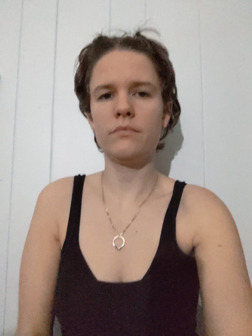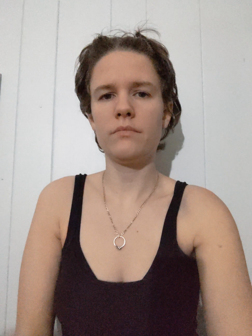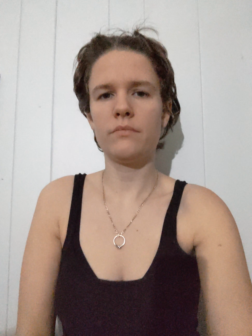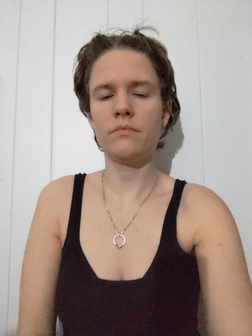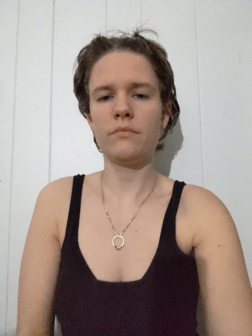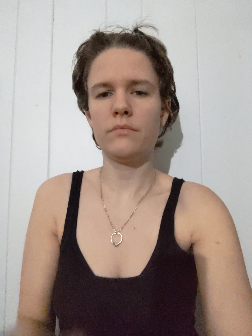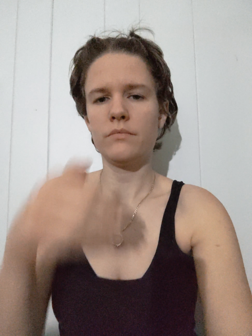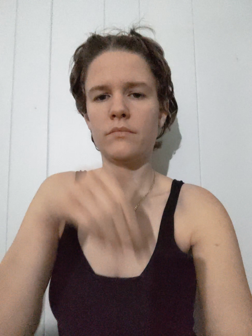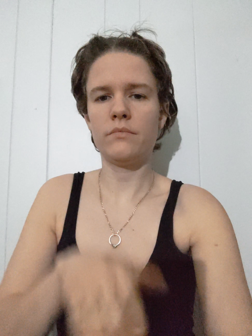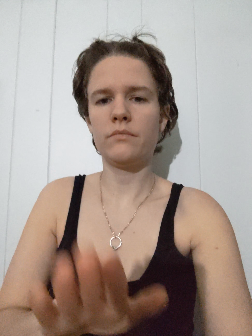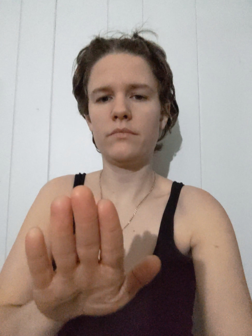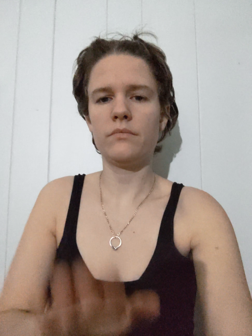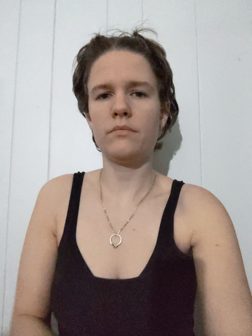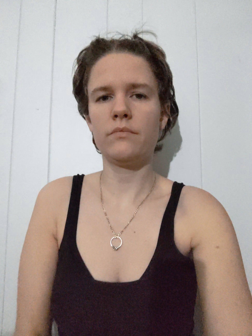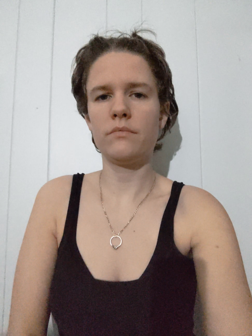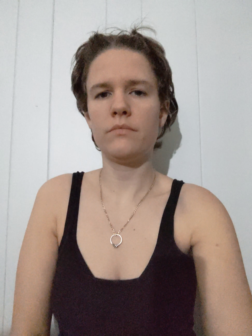into